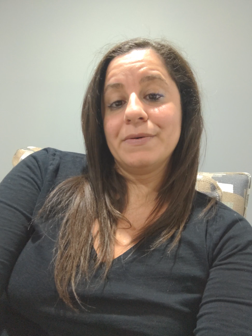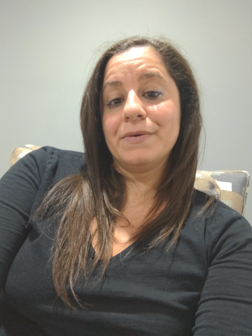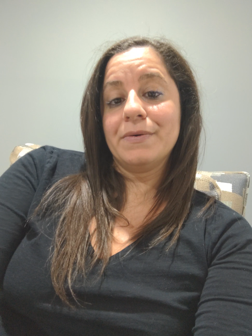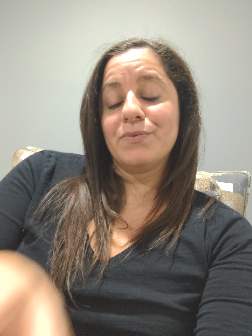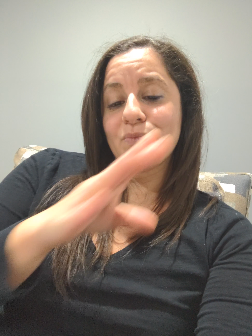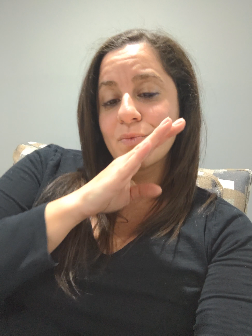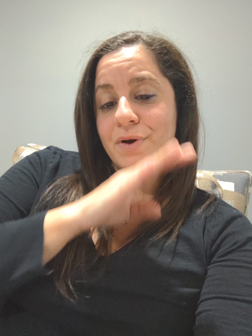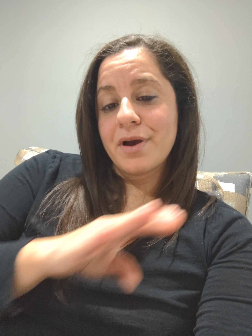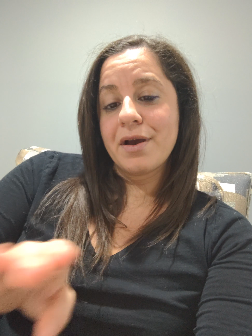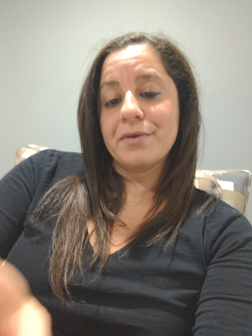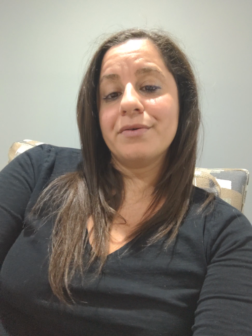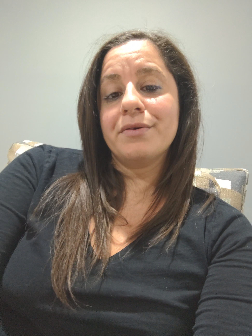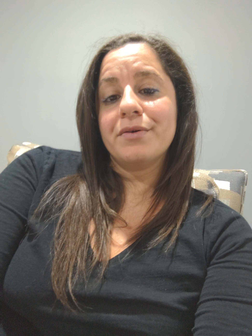quiet